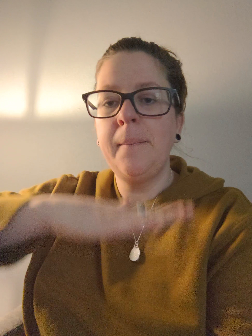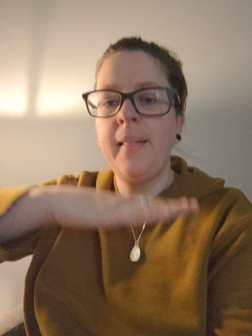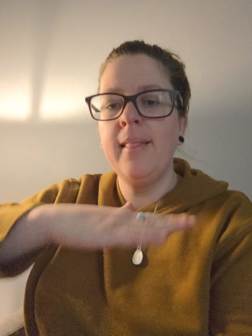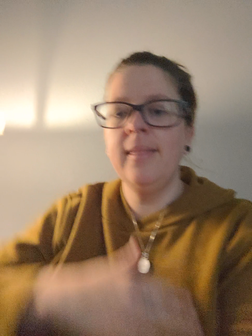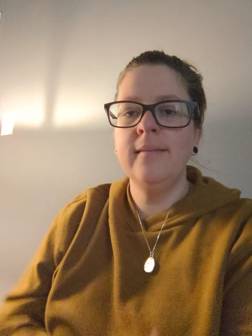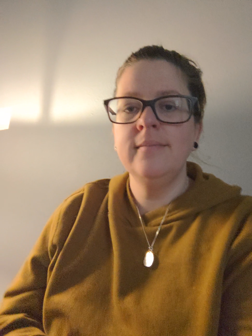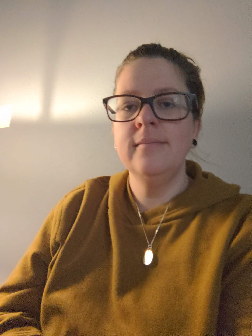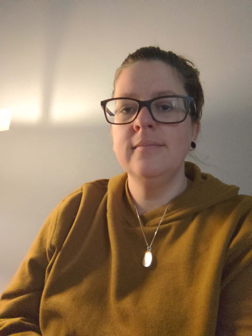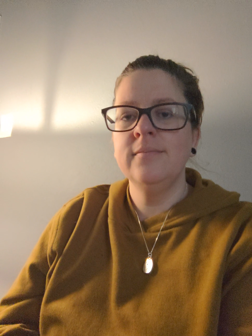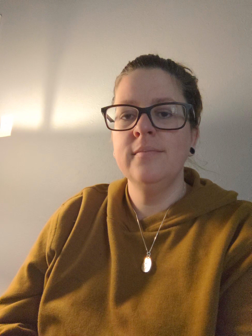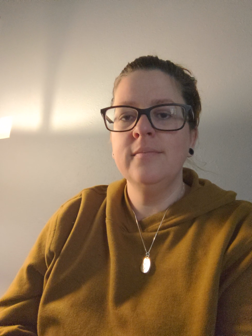table